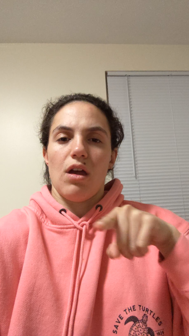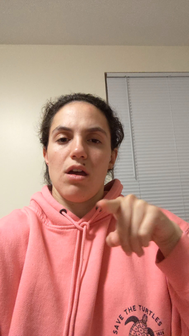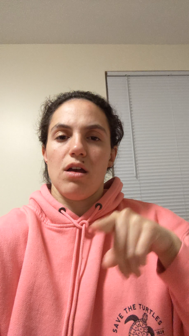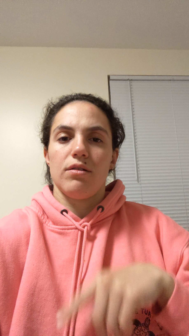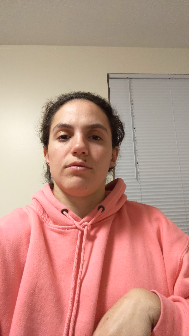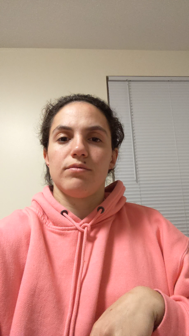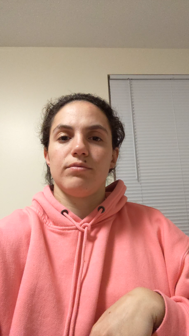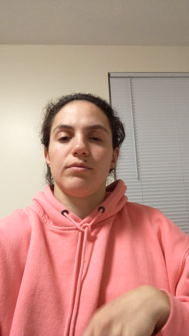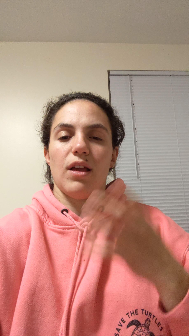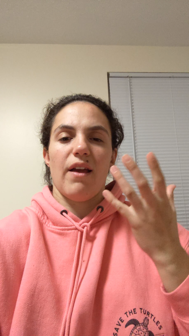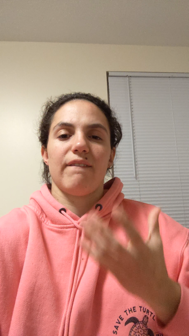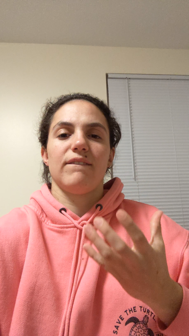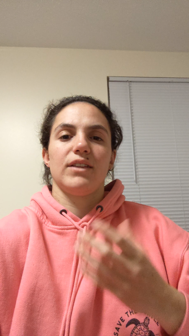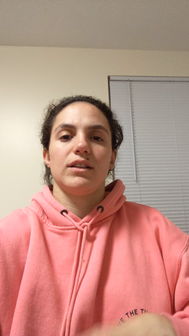heavy